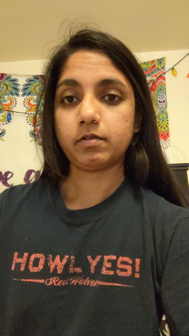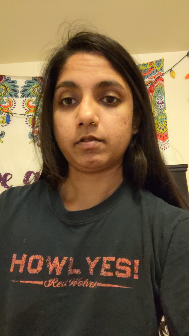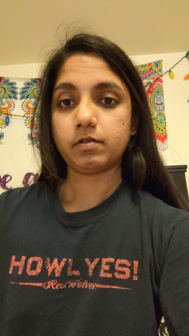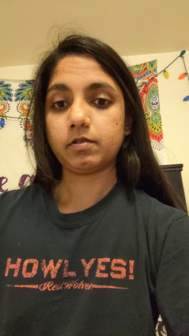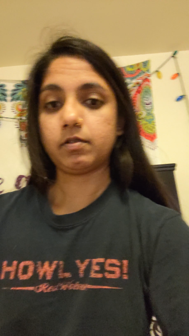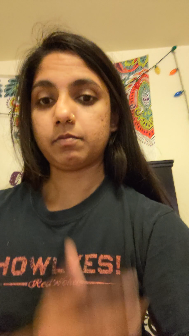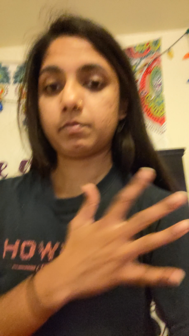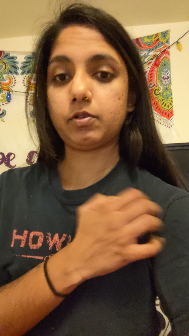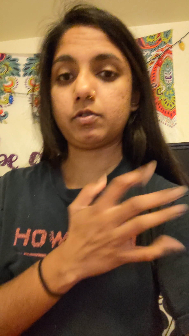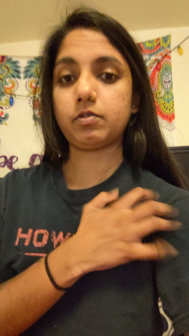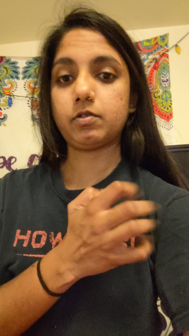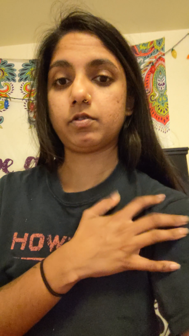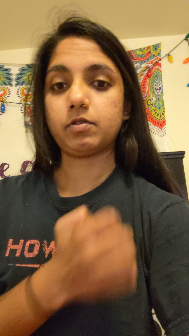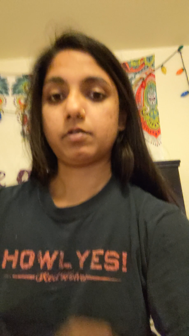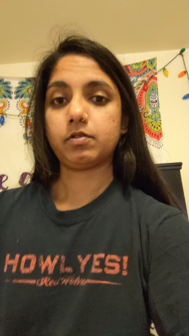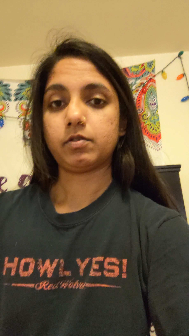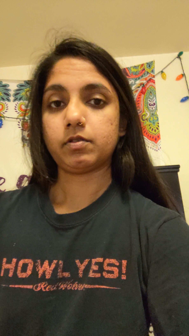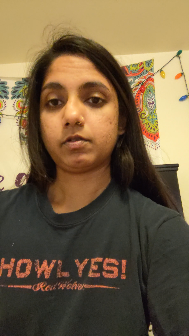bear